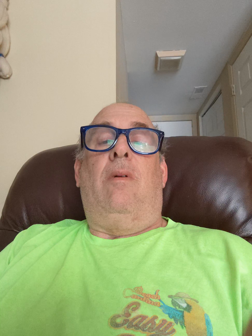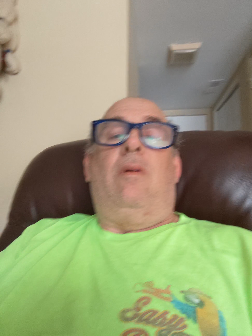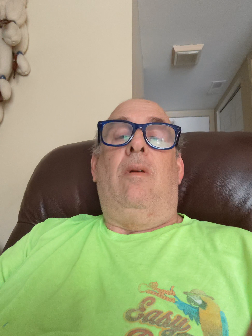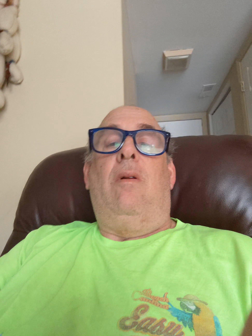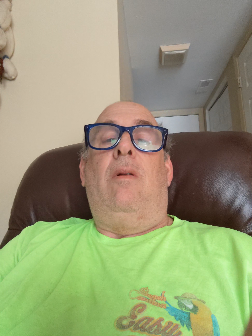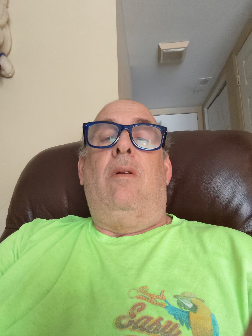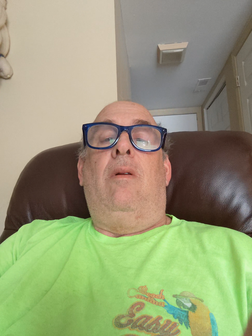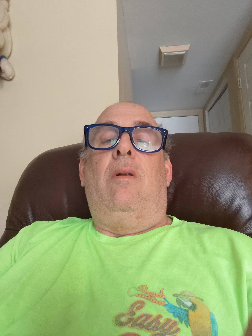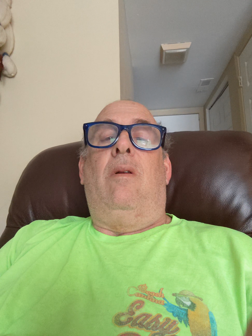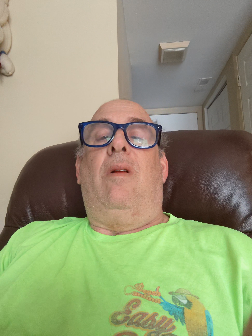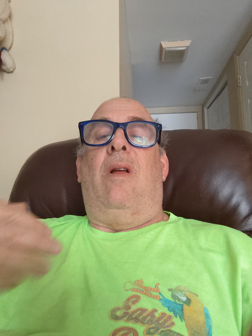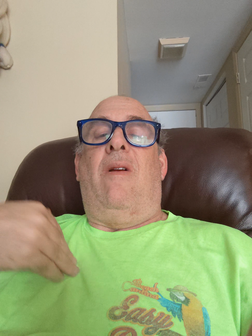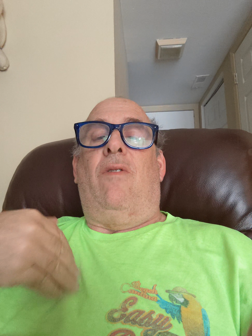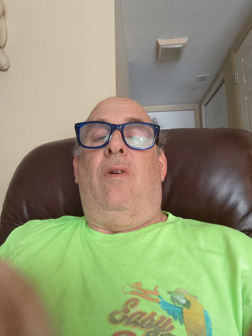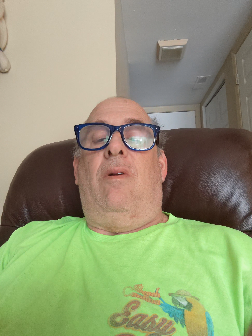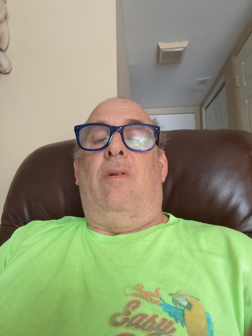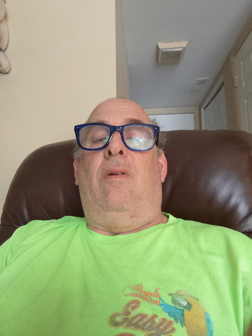have